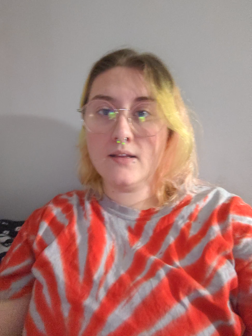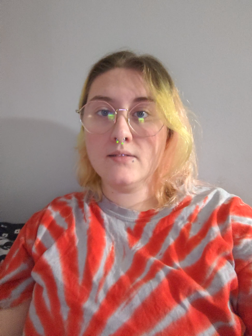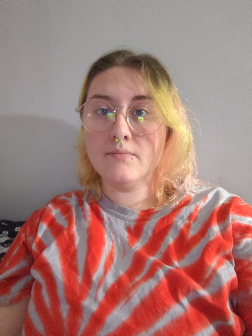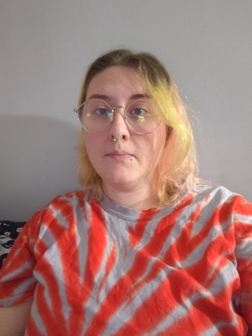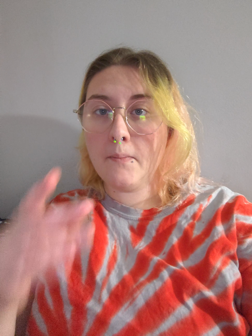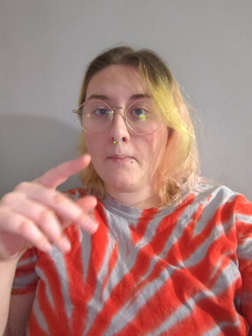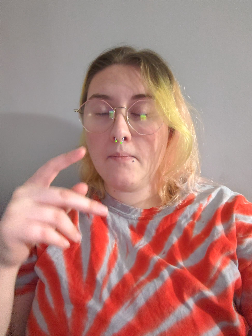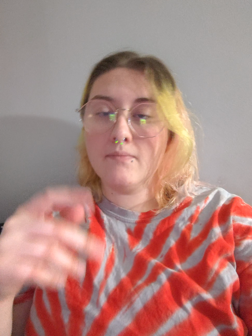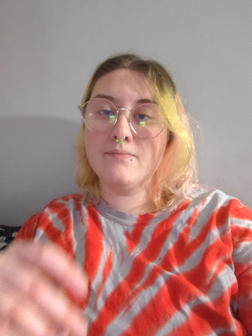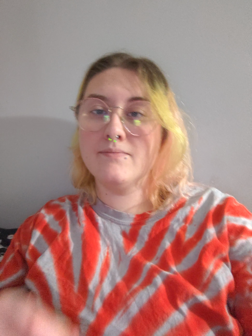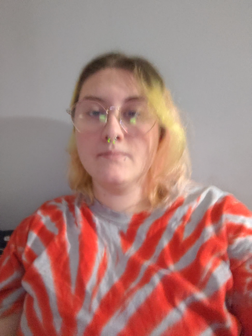puppy